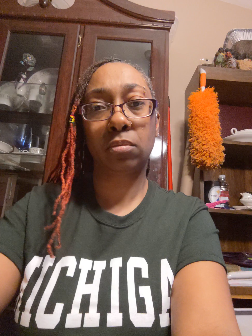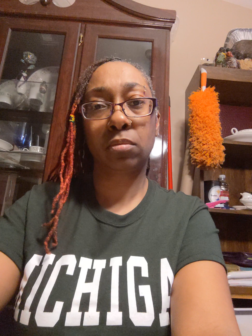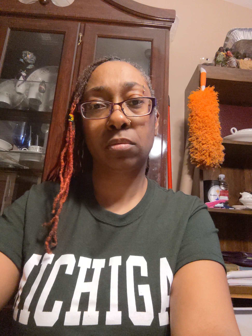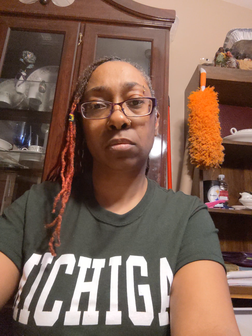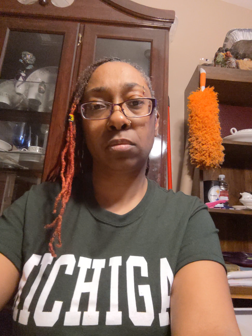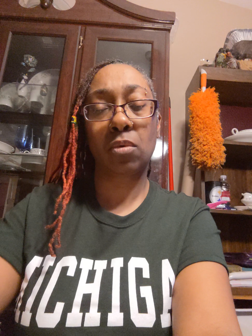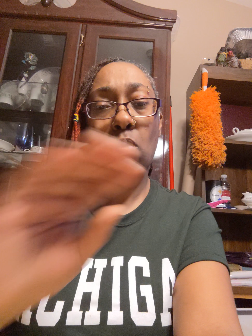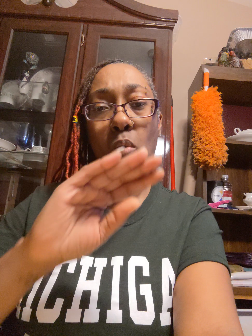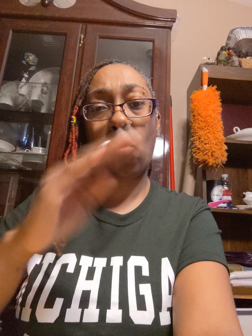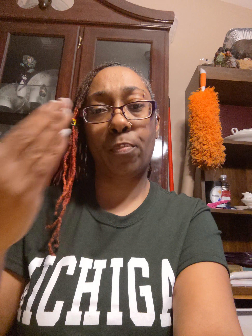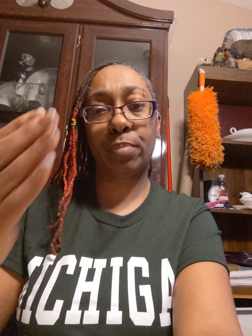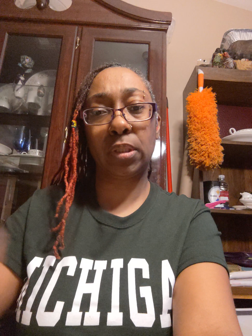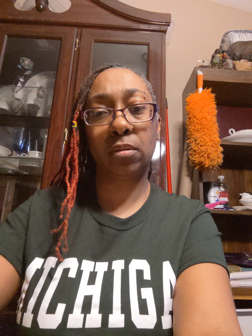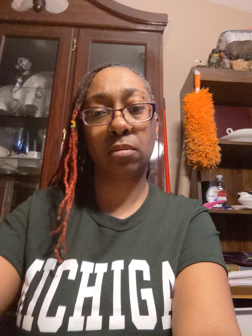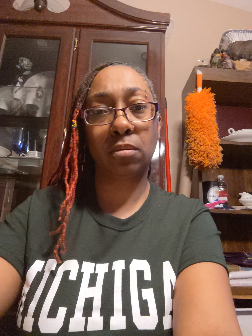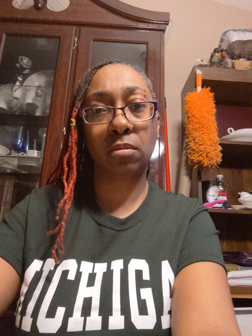open